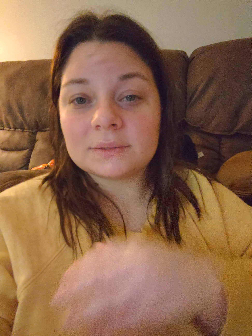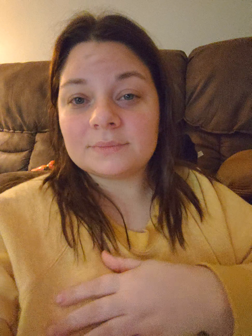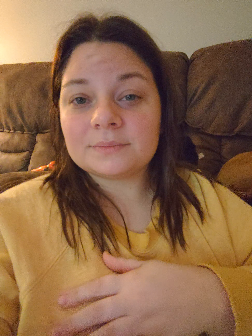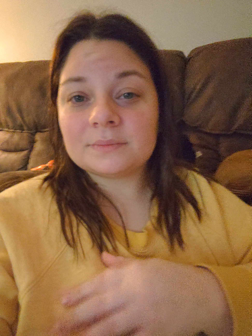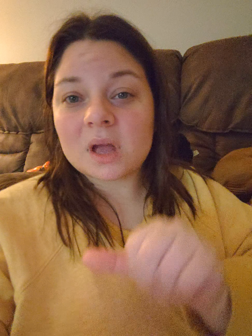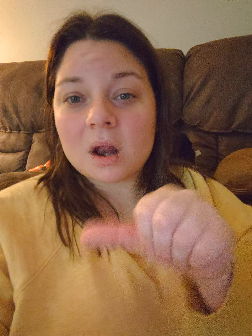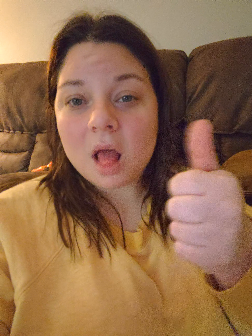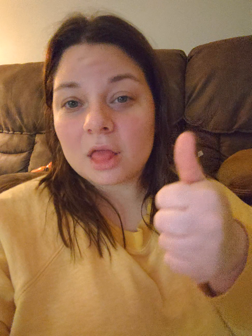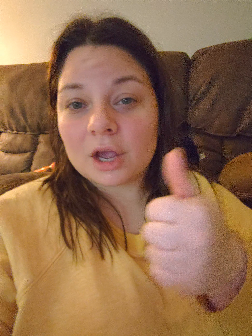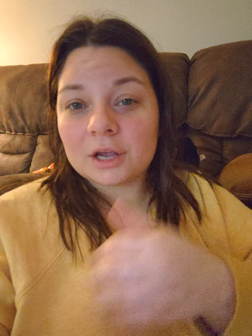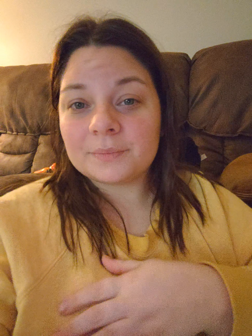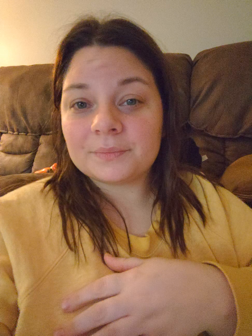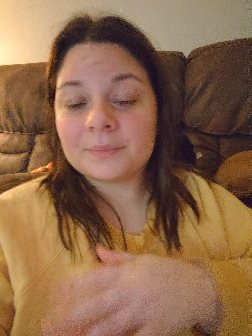another